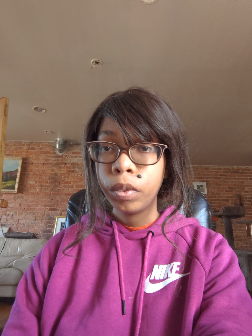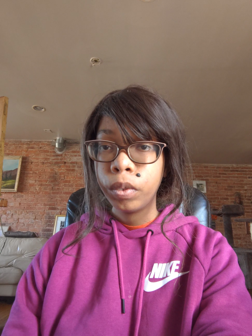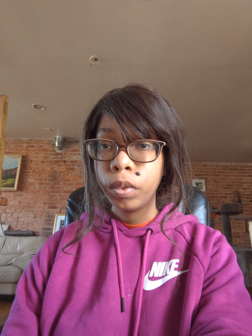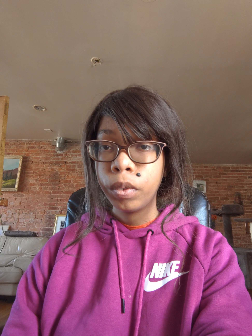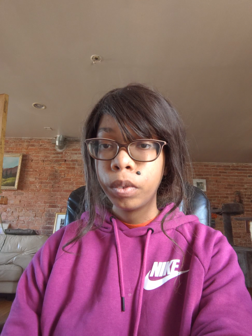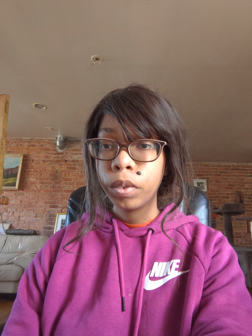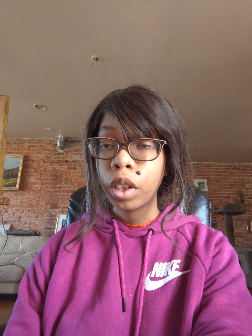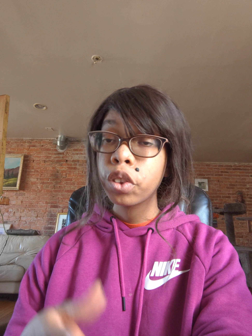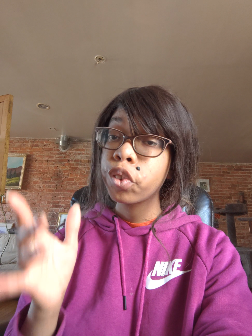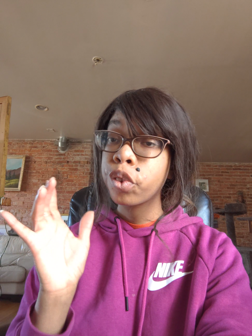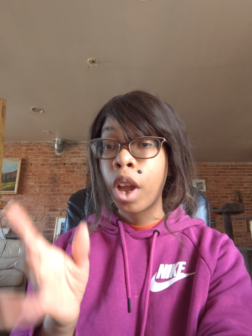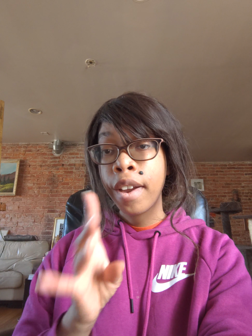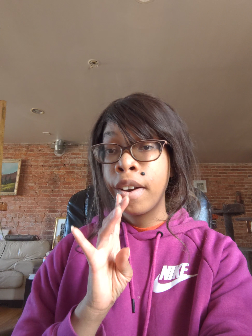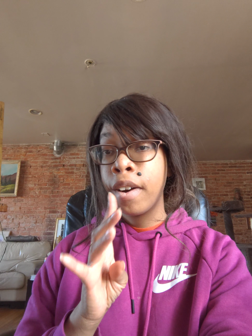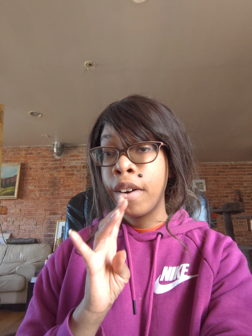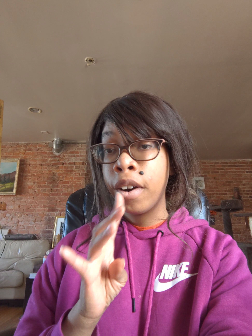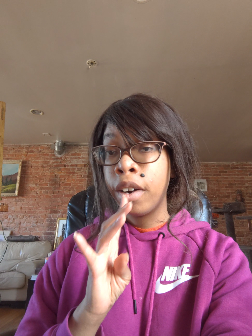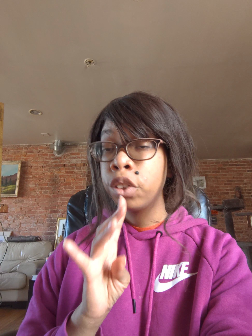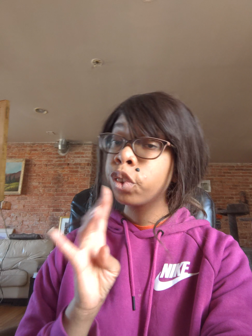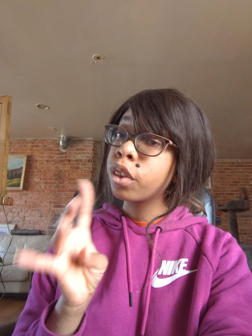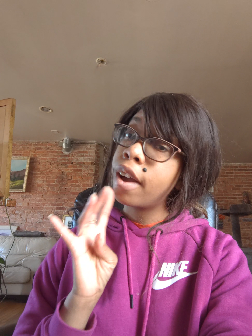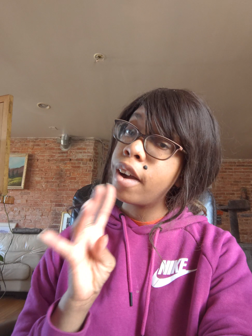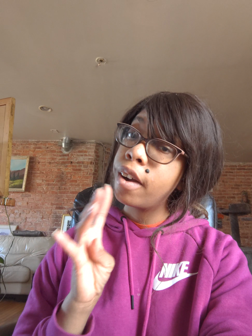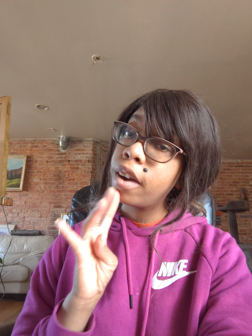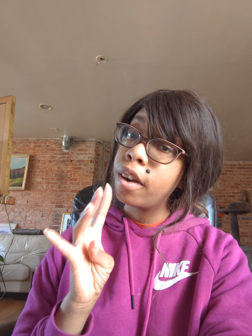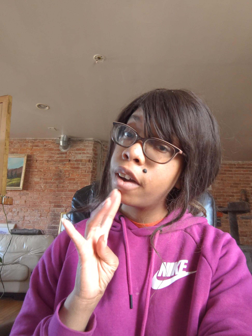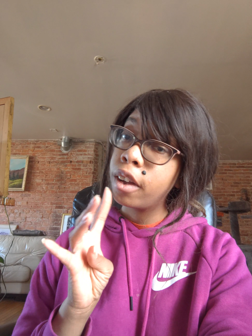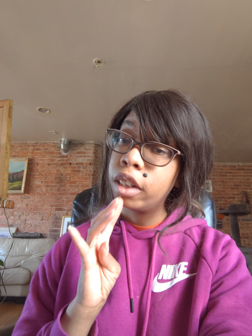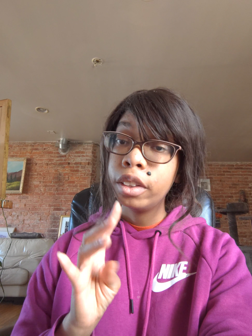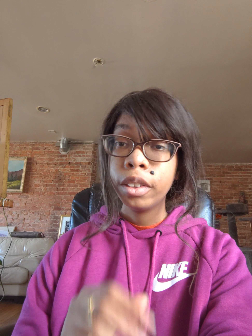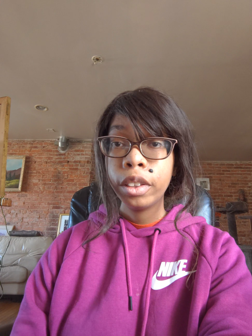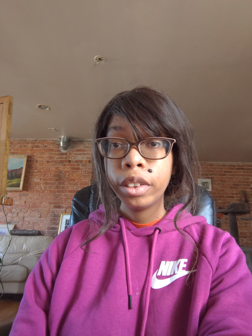talk